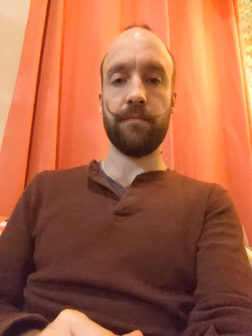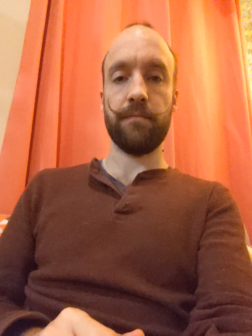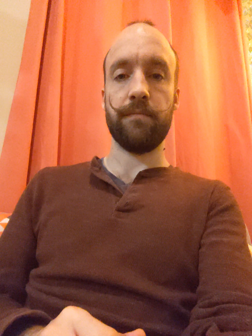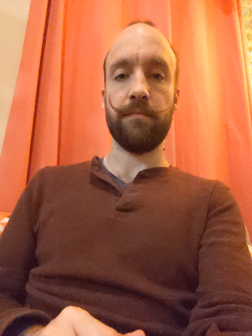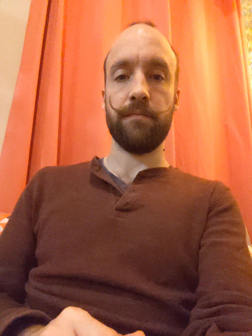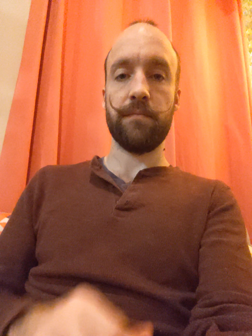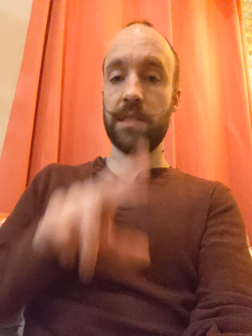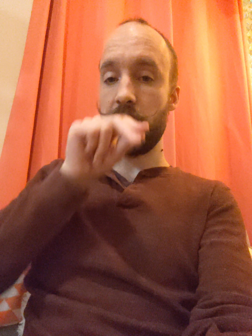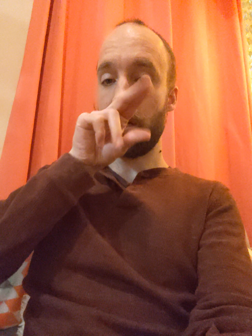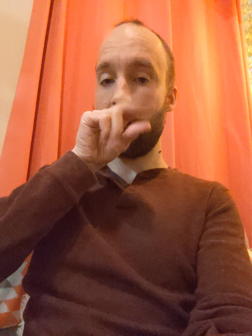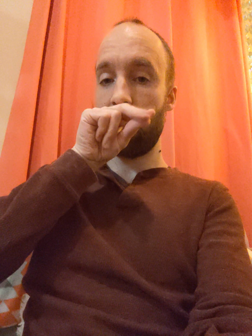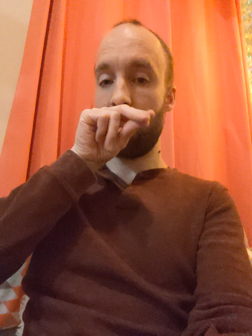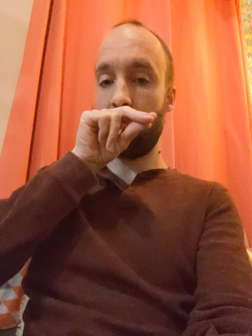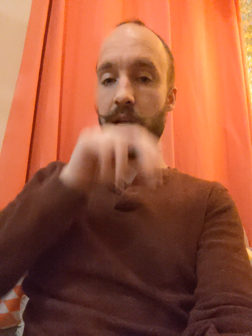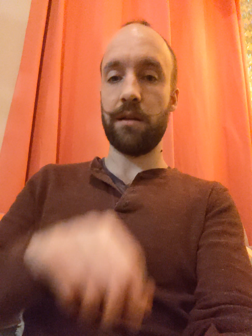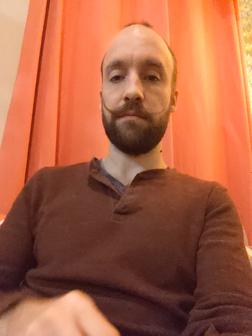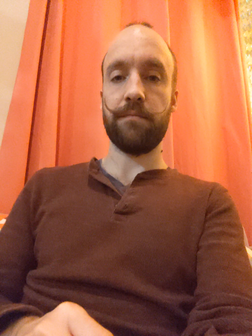duck